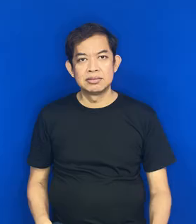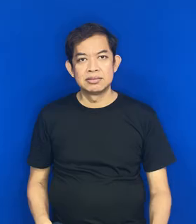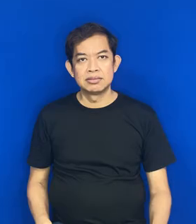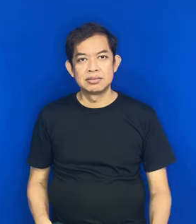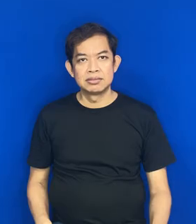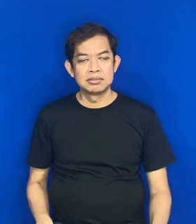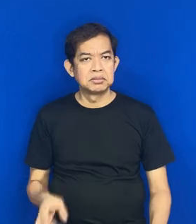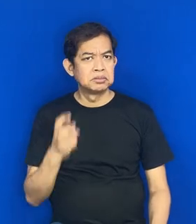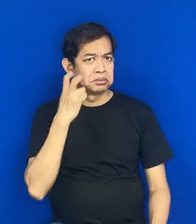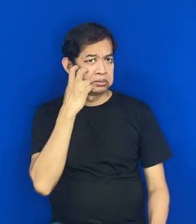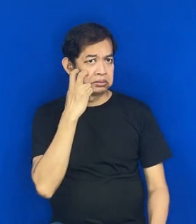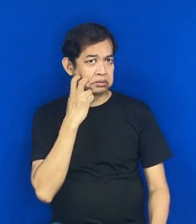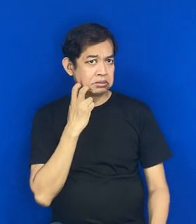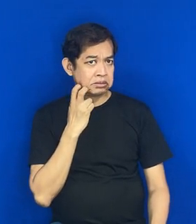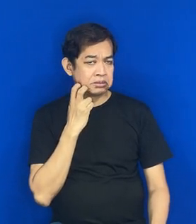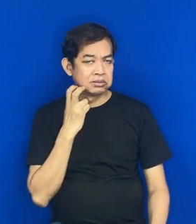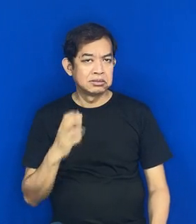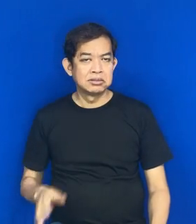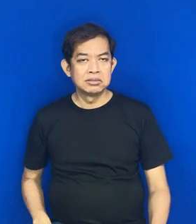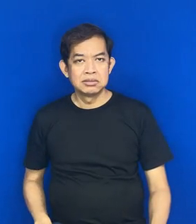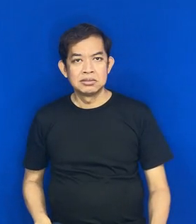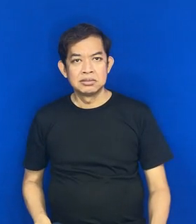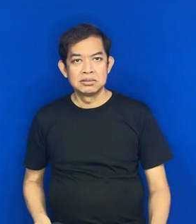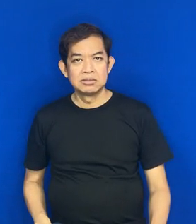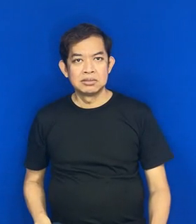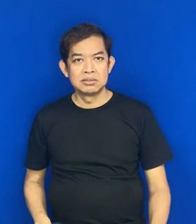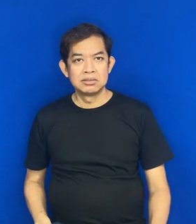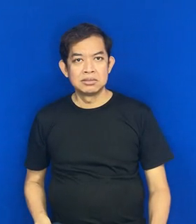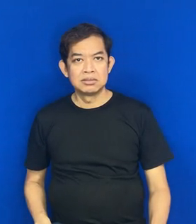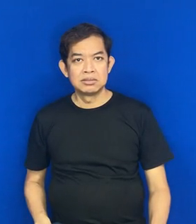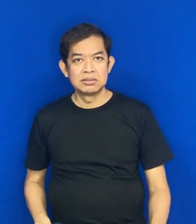wine